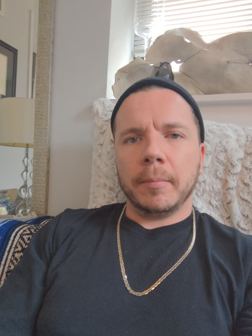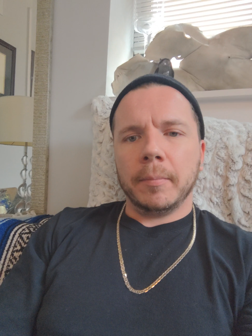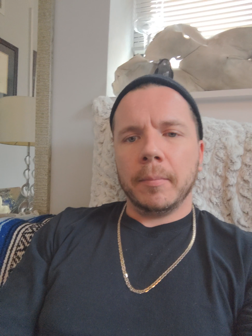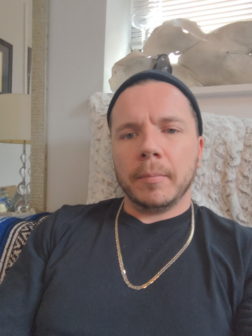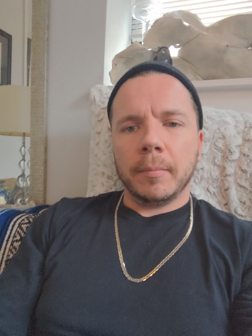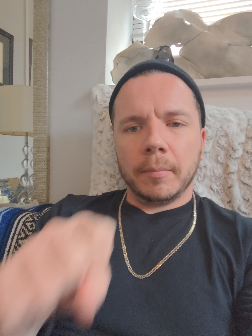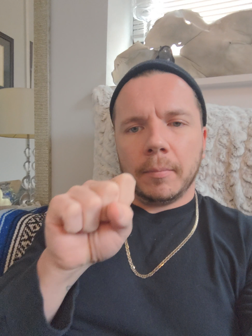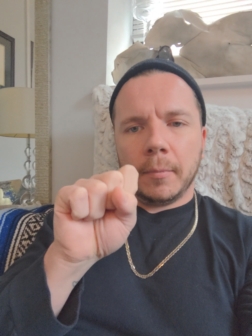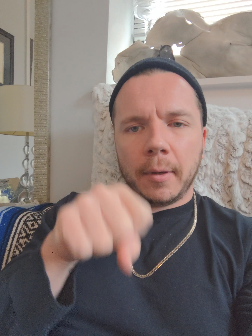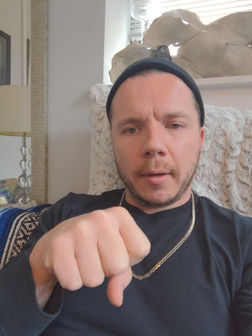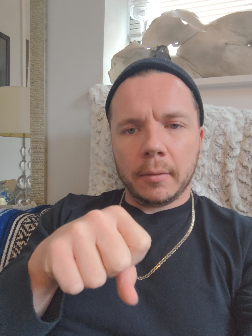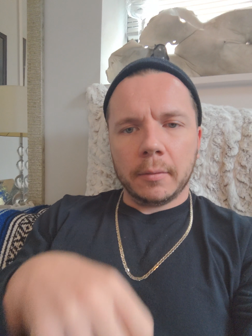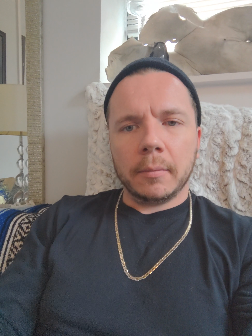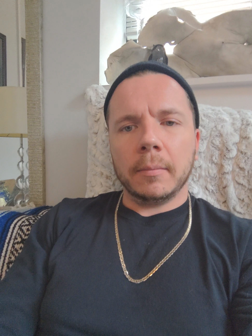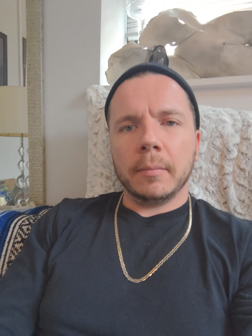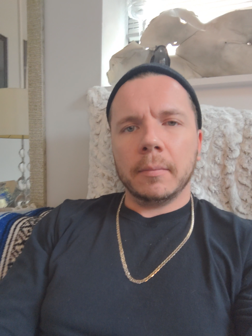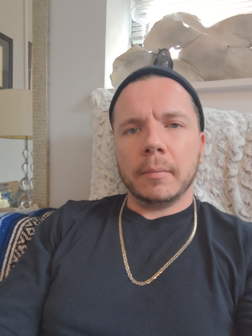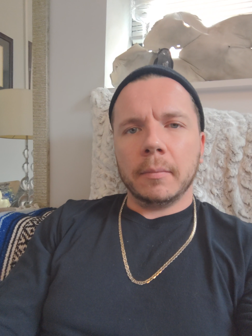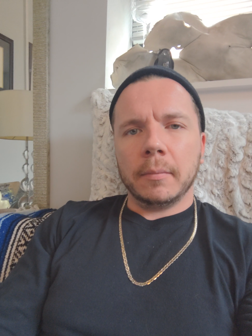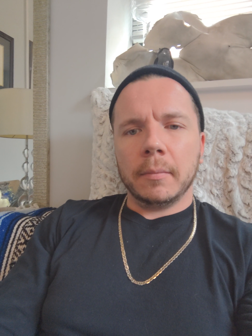yes